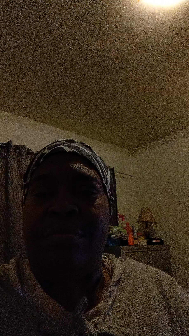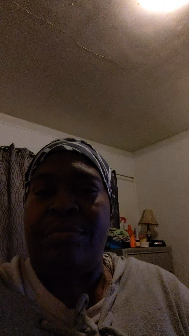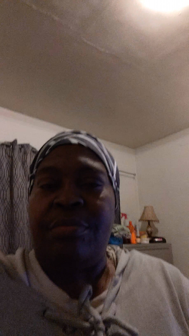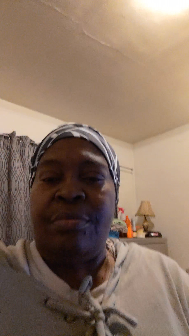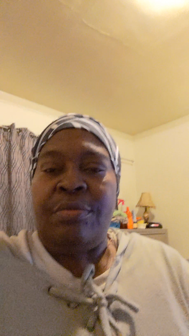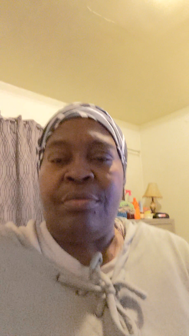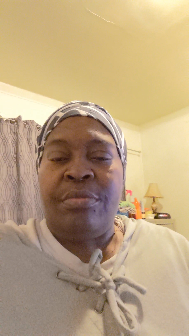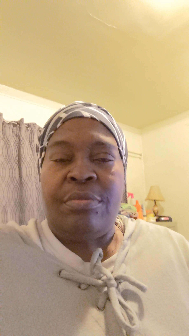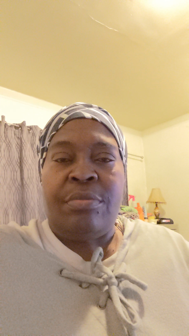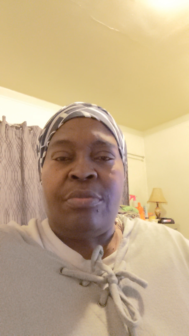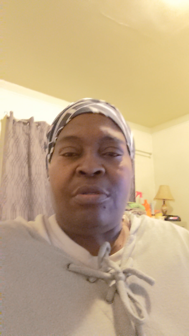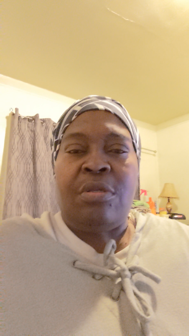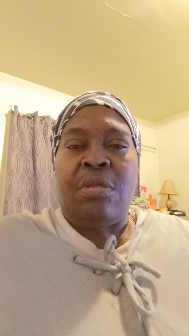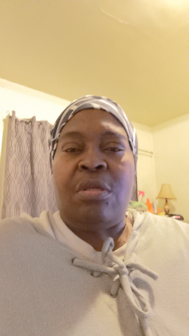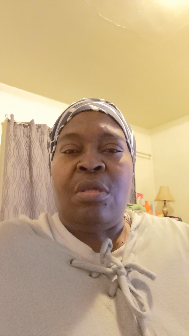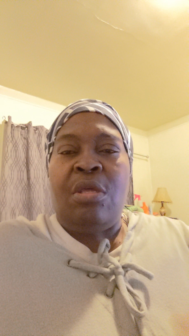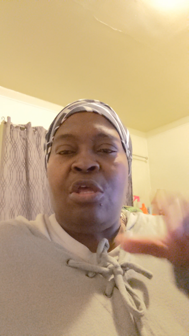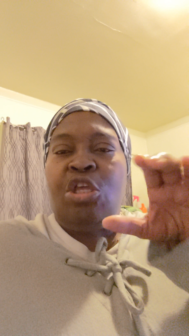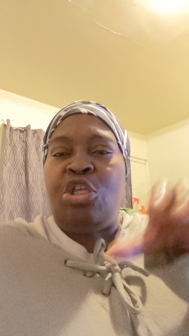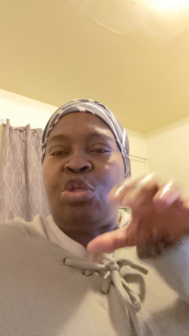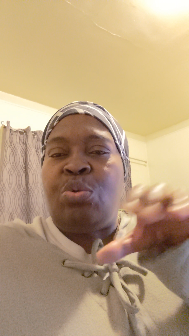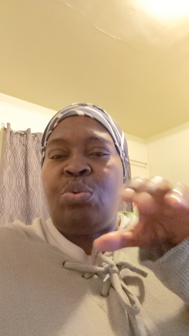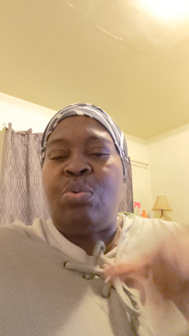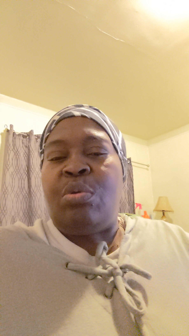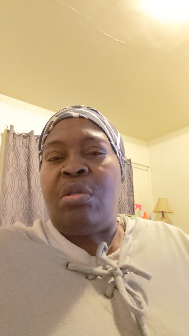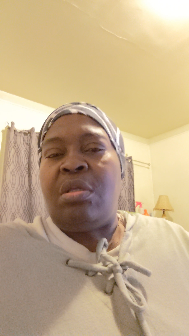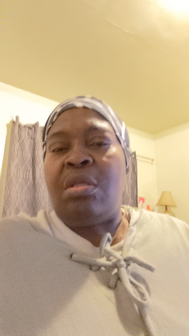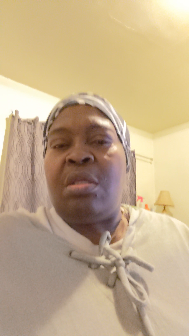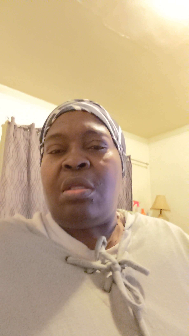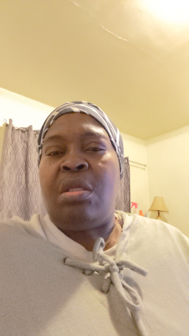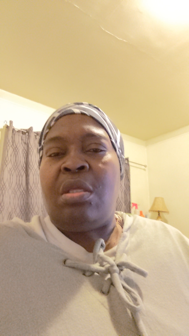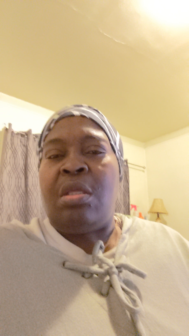does